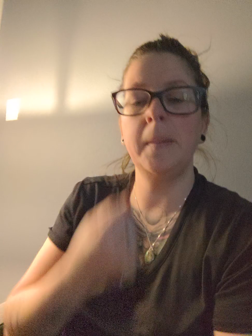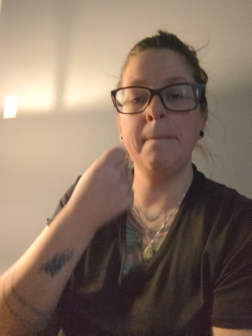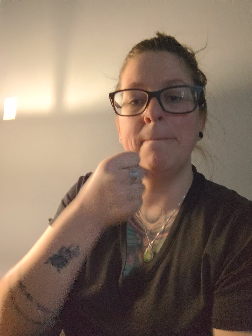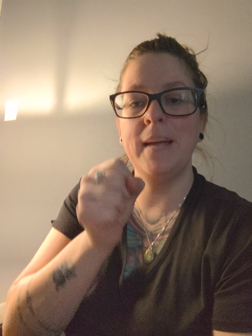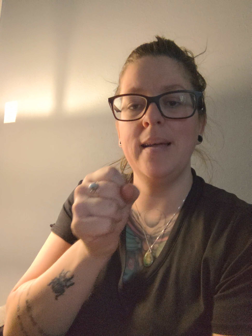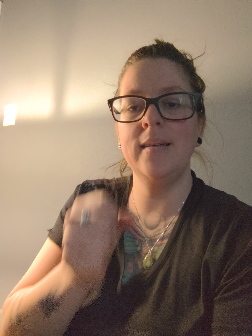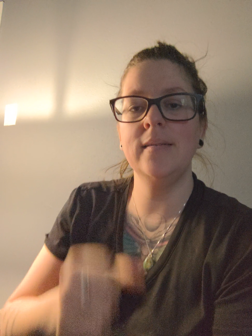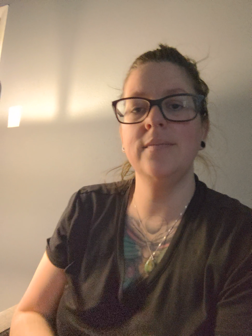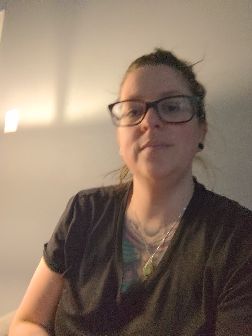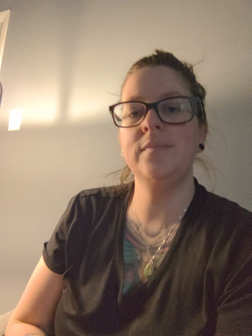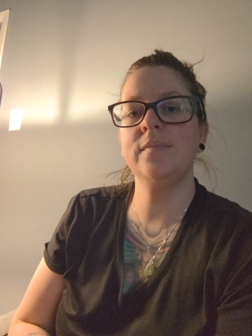make